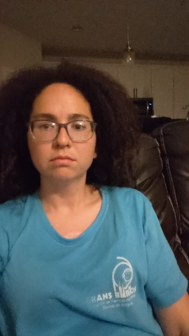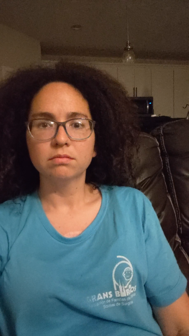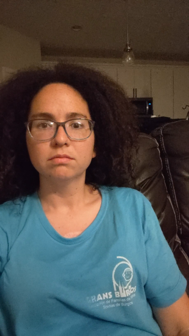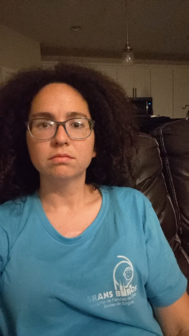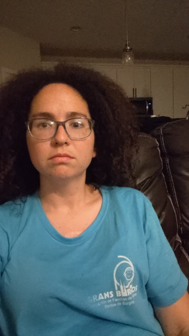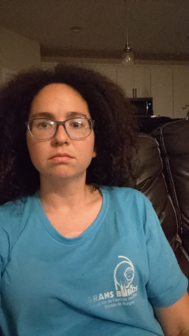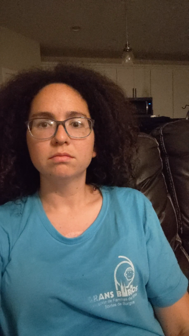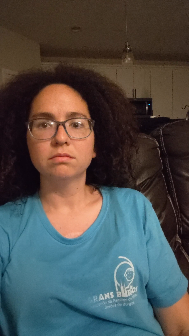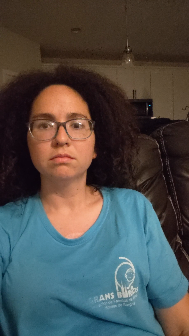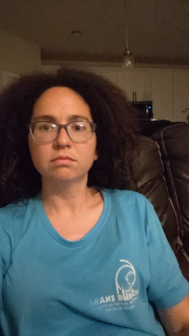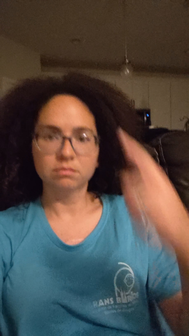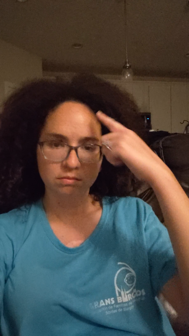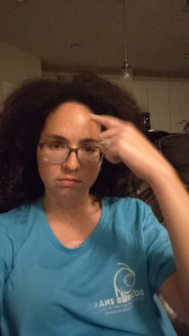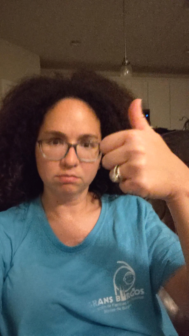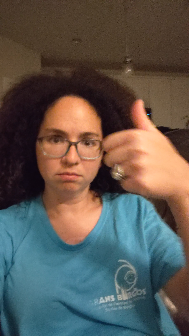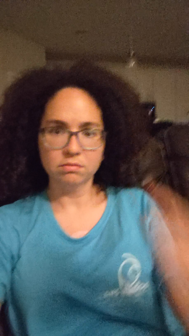dime